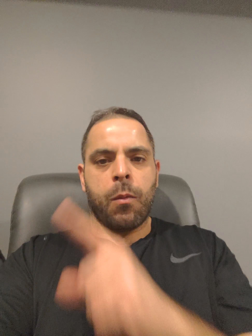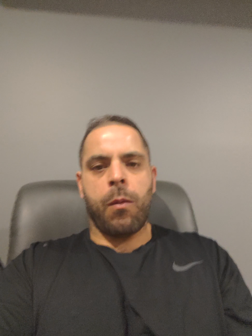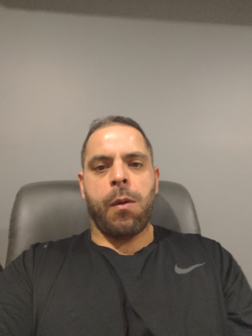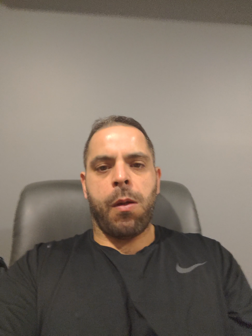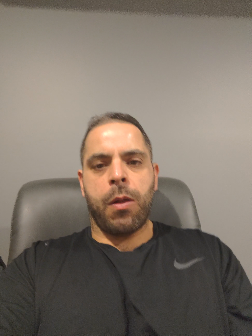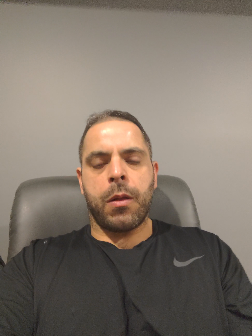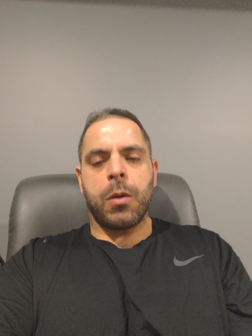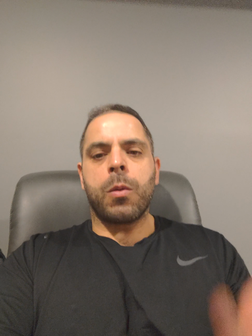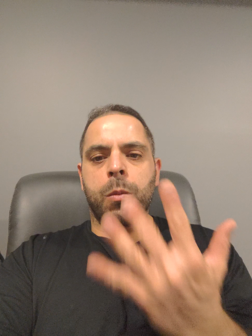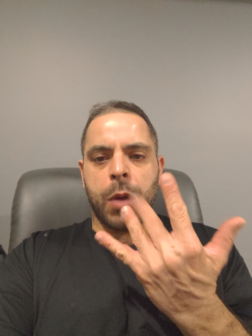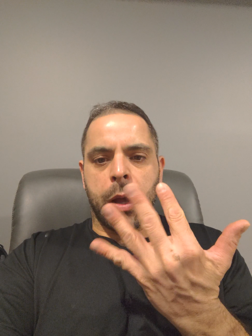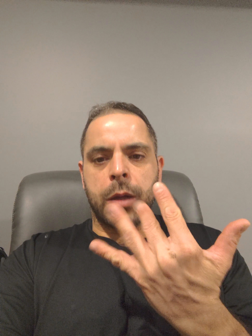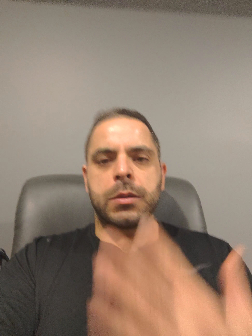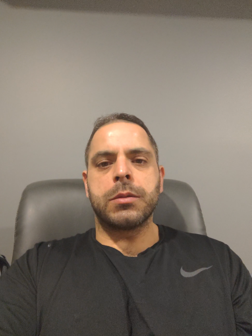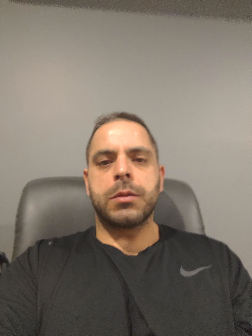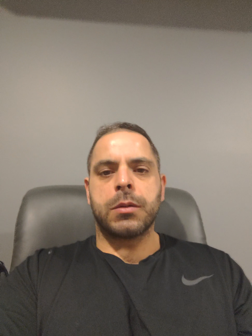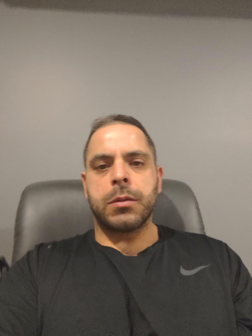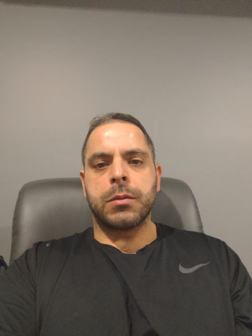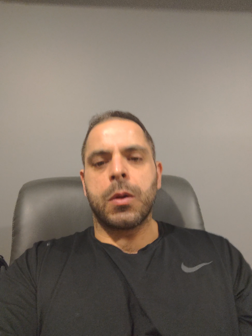wait